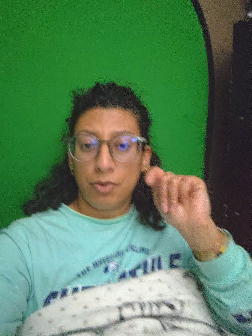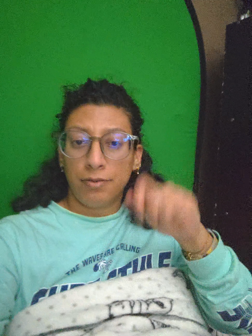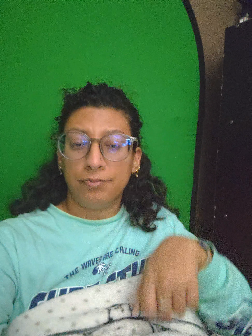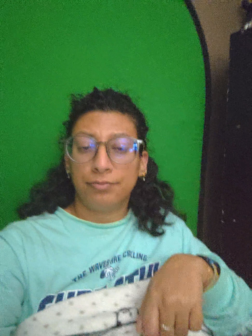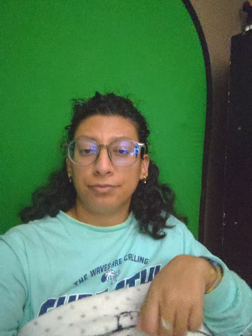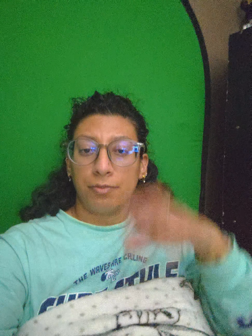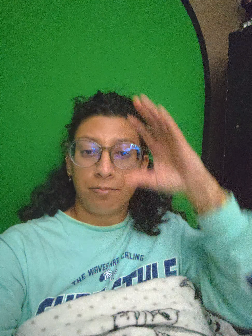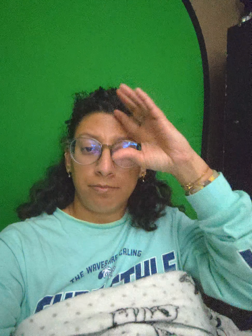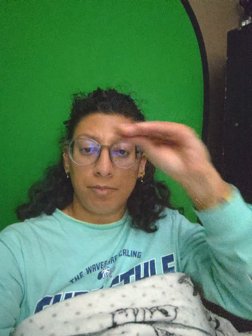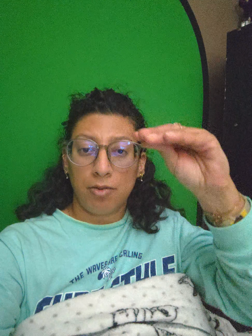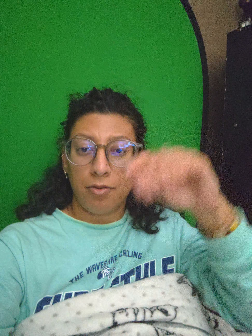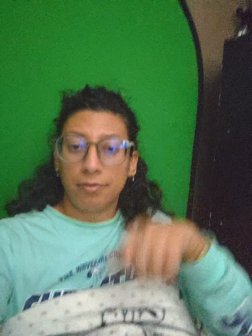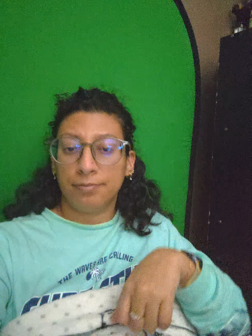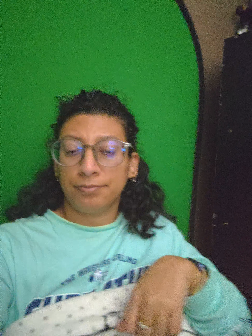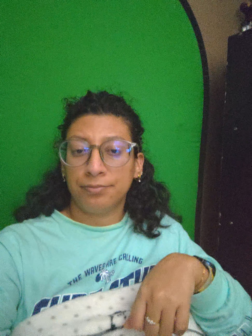boy